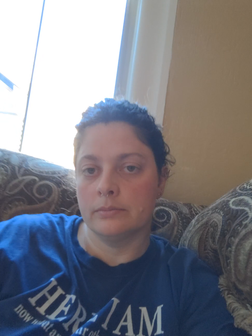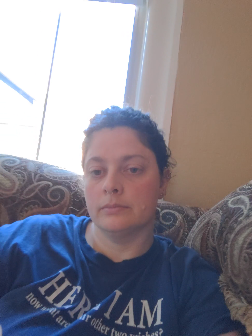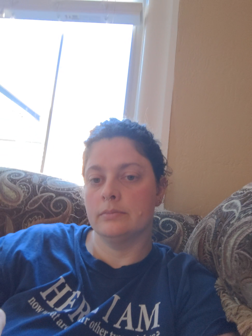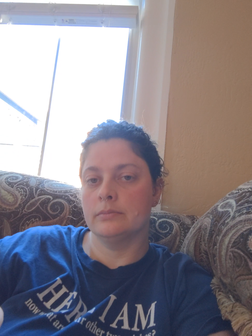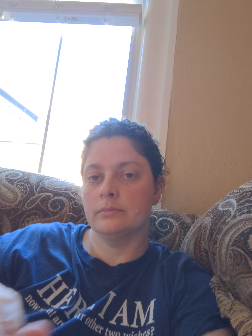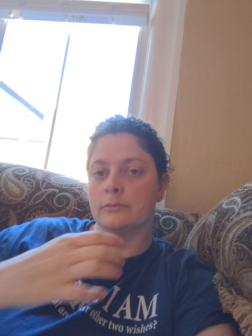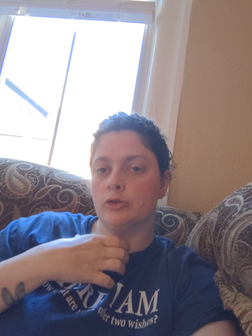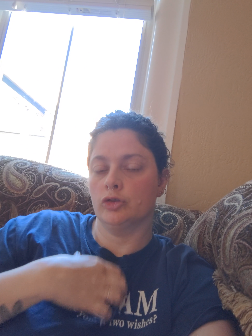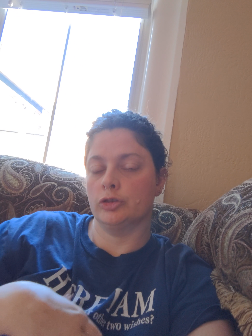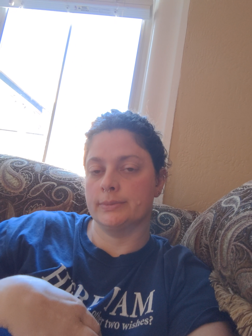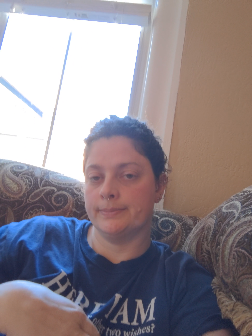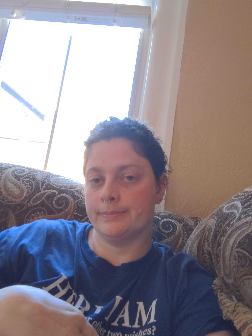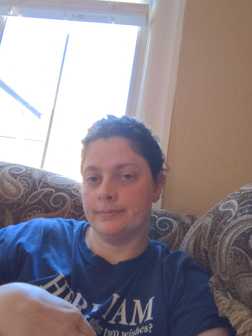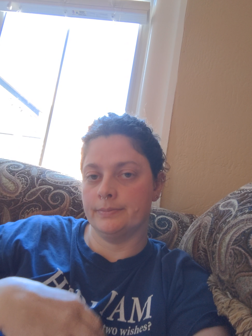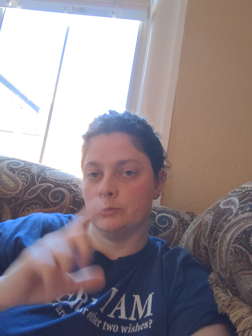hungry